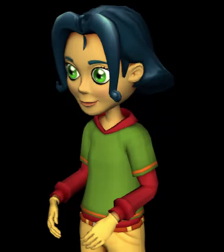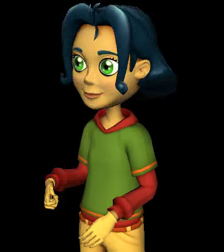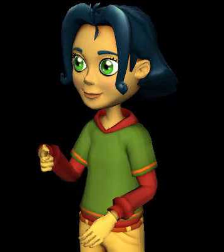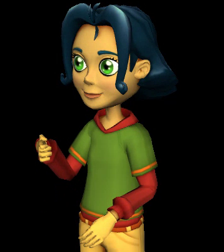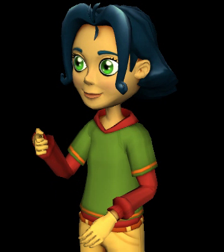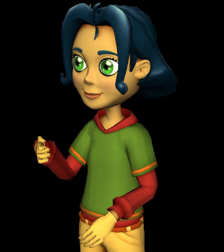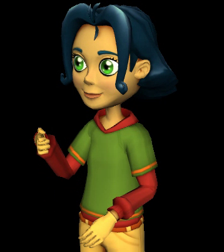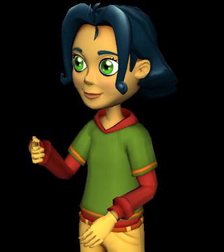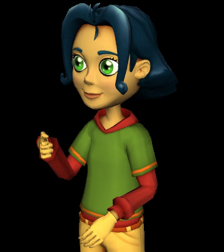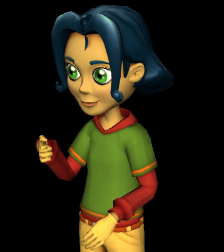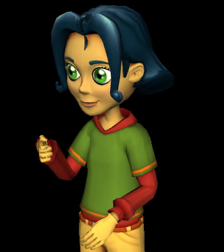مقلاة